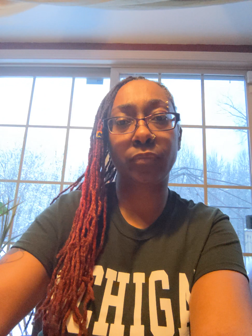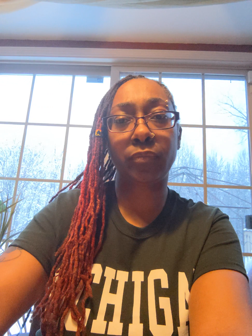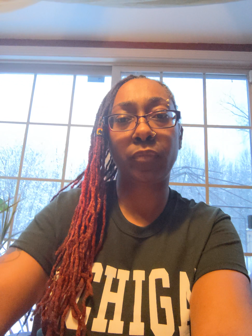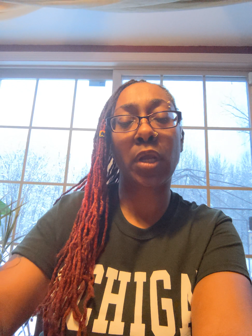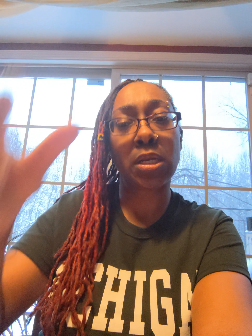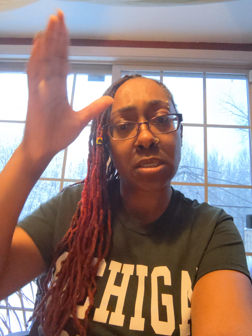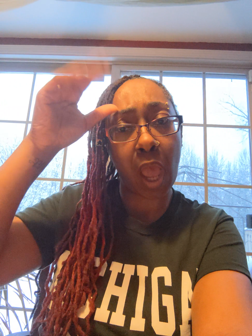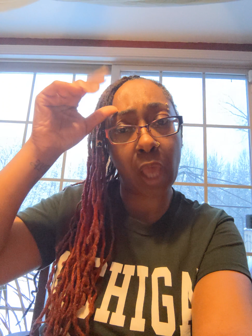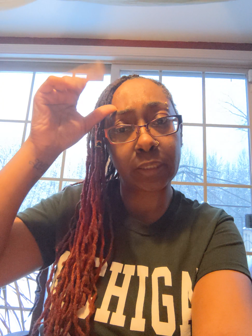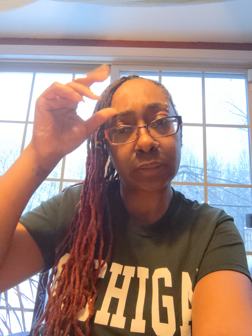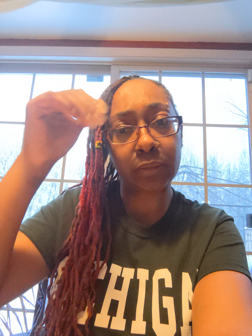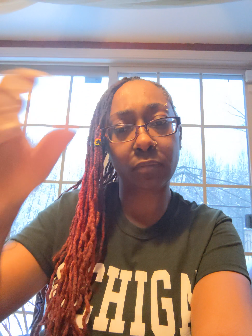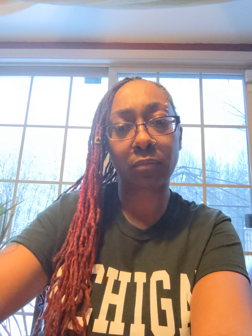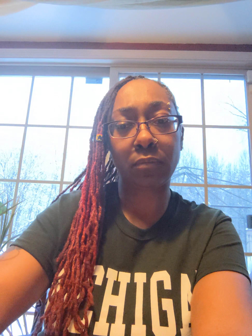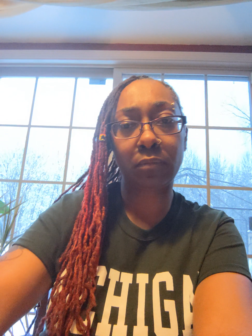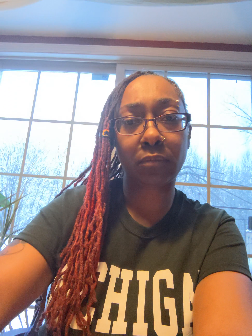donkey